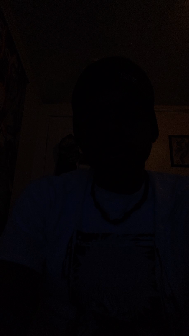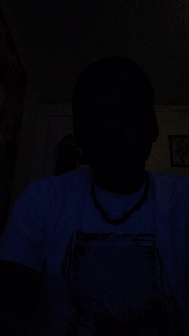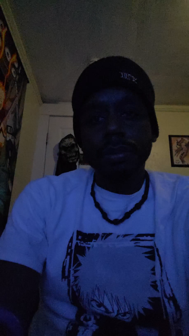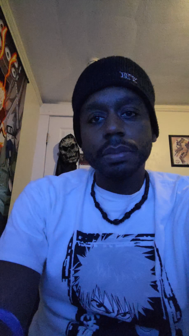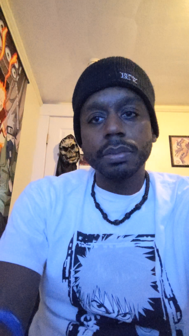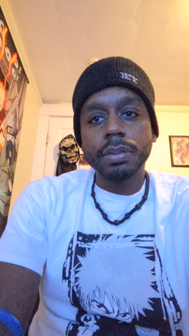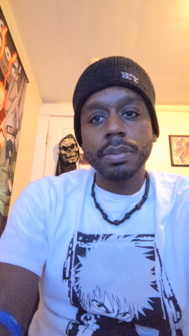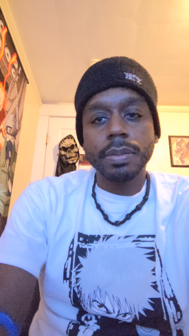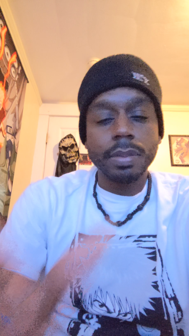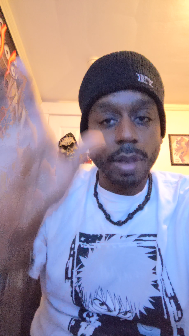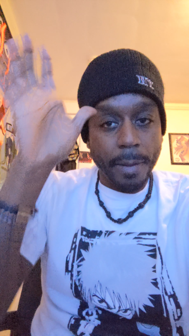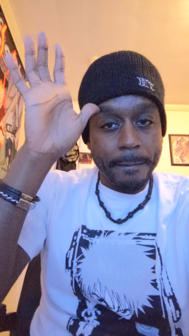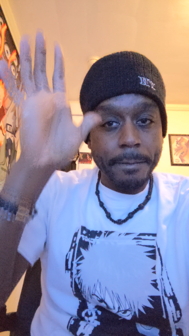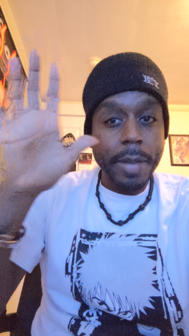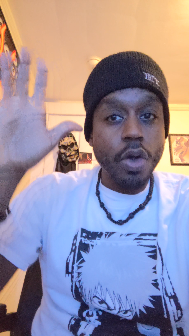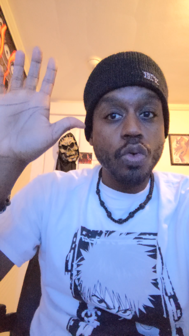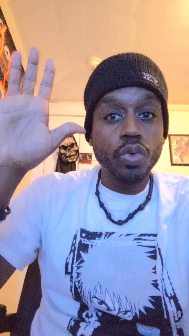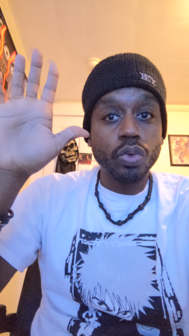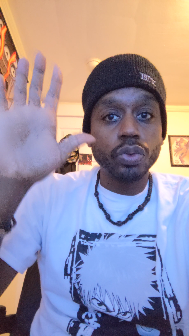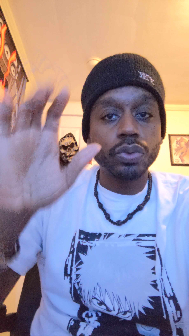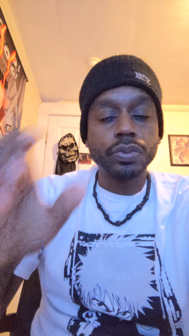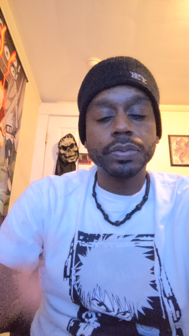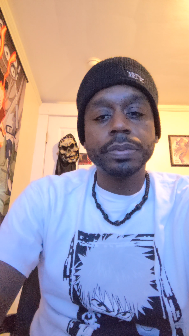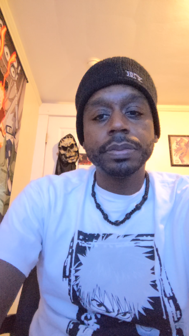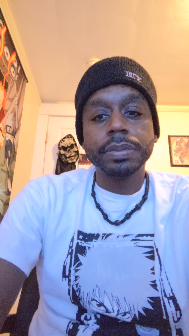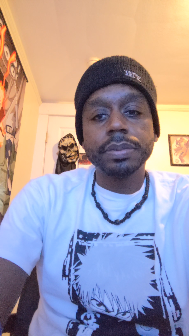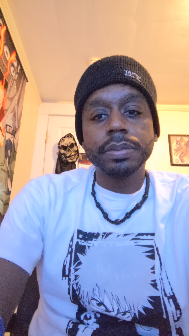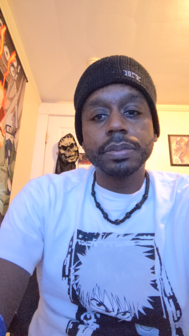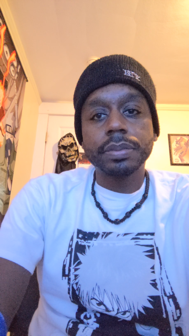moose